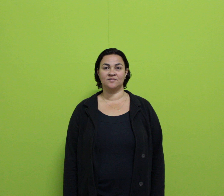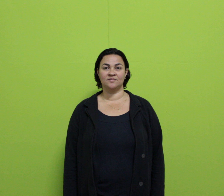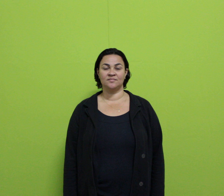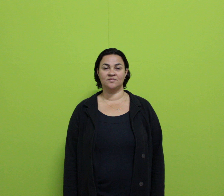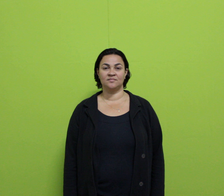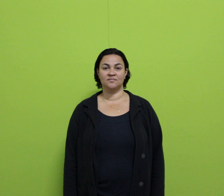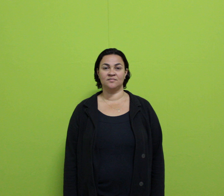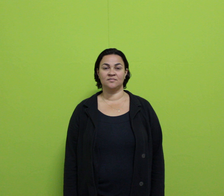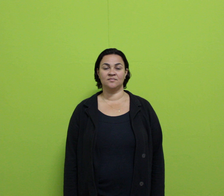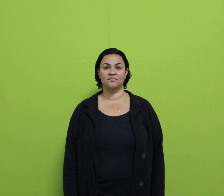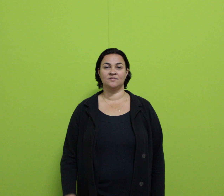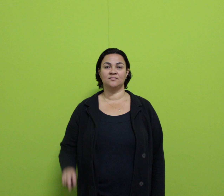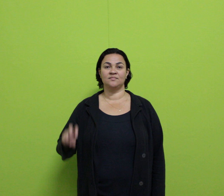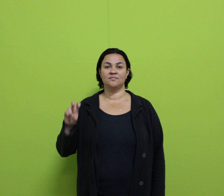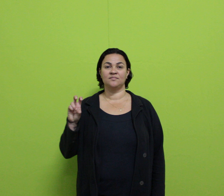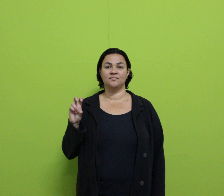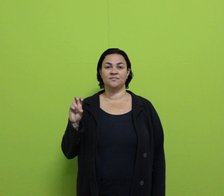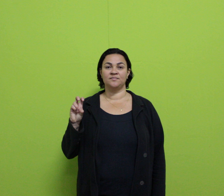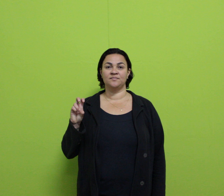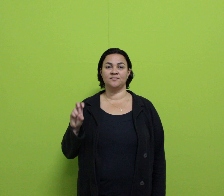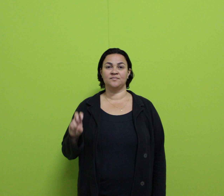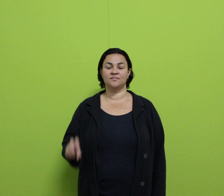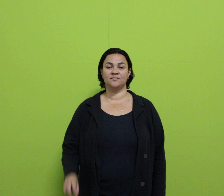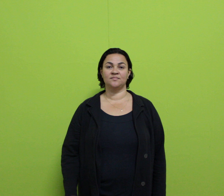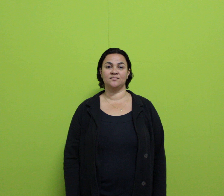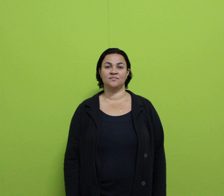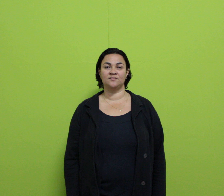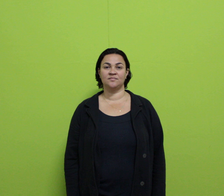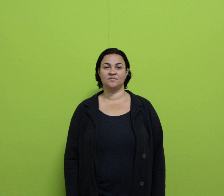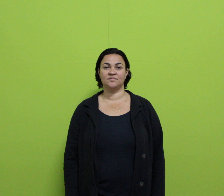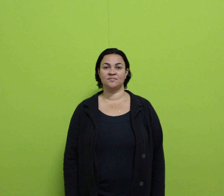cinco